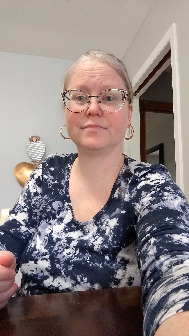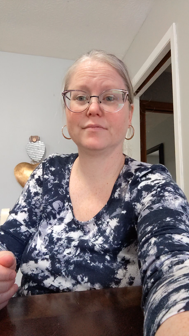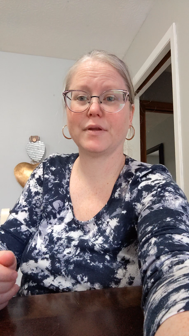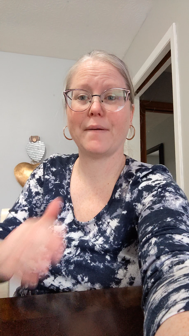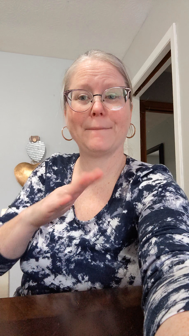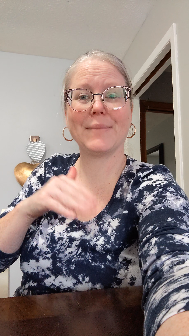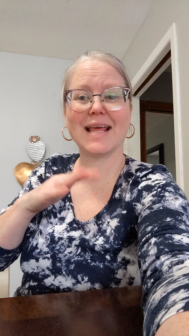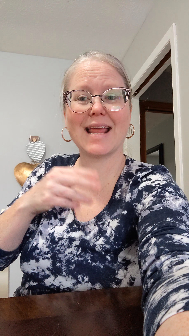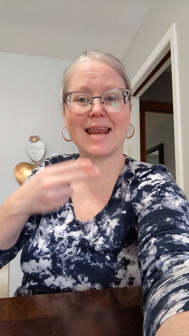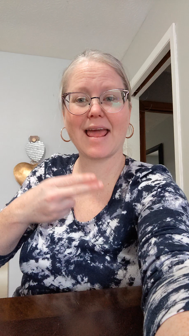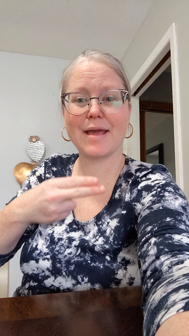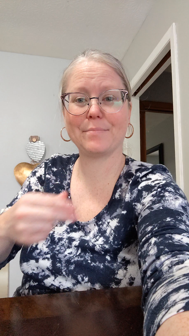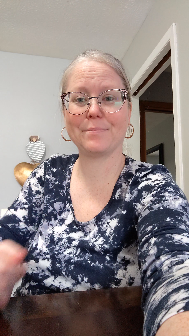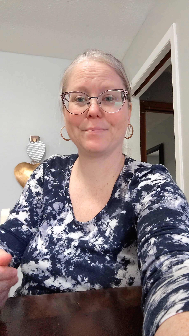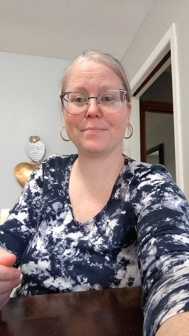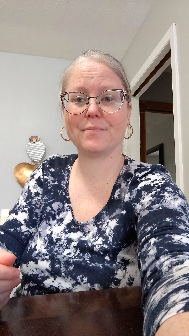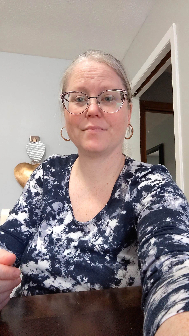pet's name